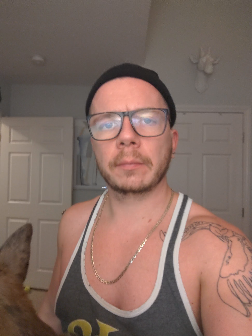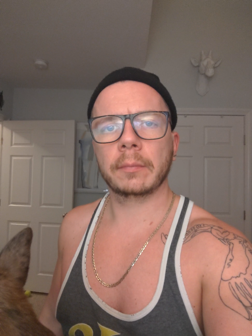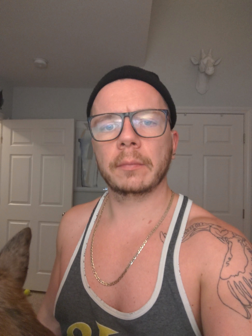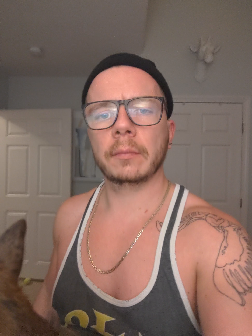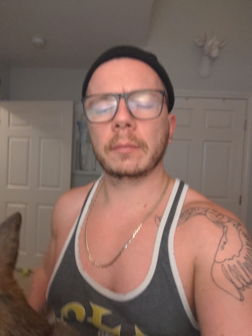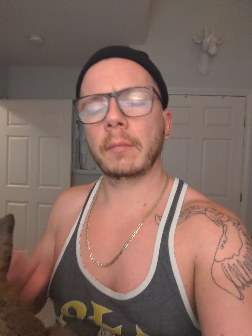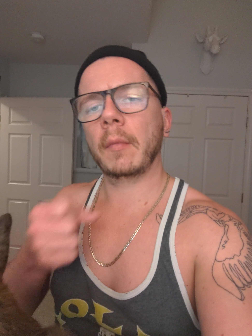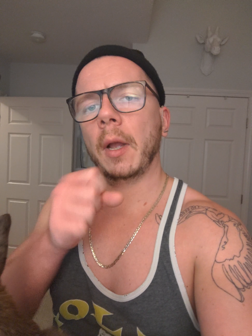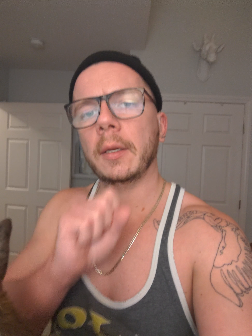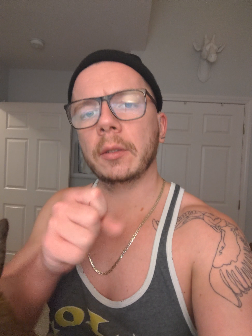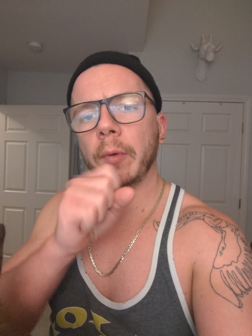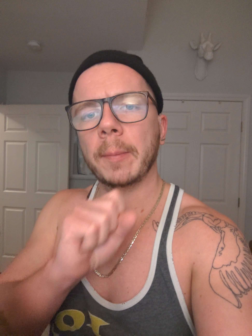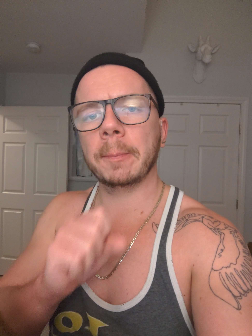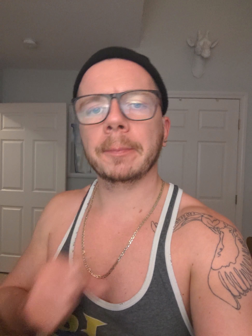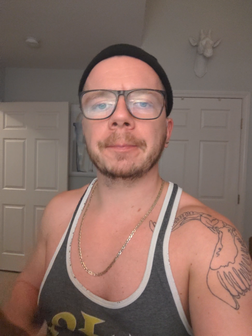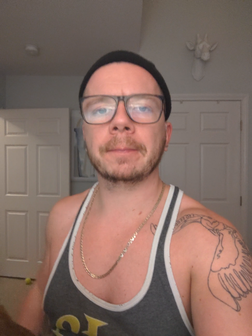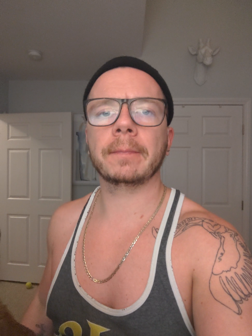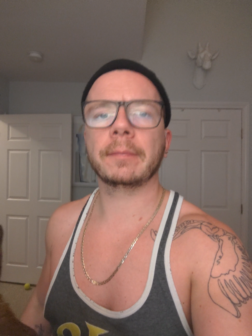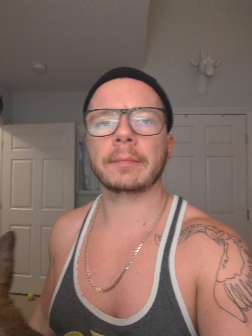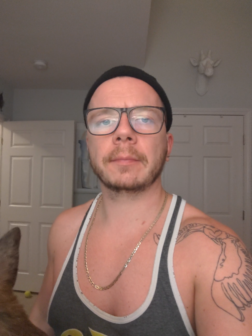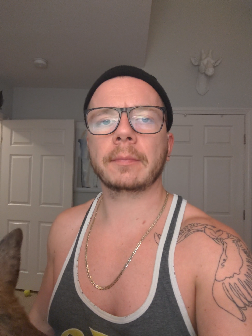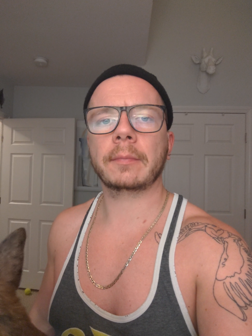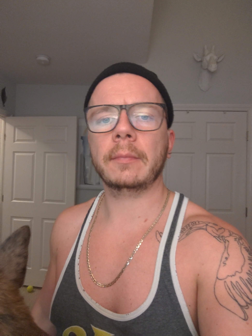ice cream